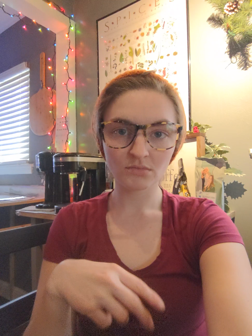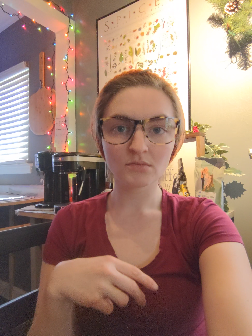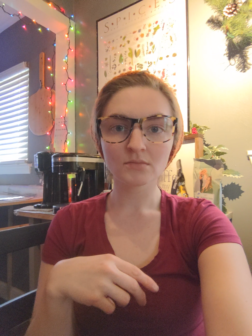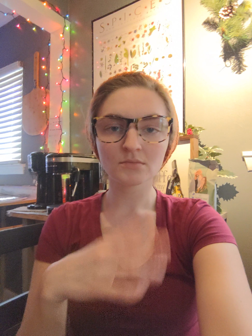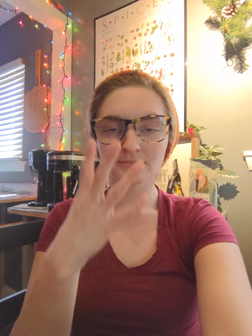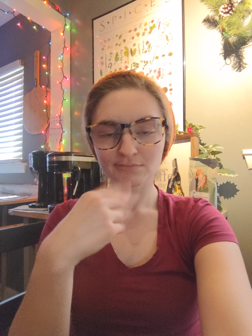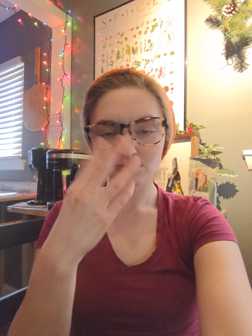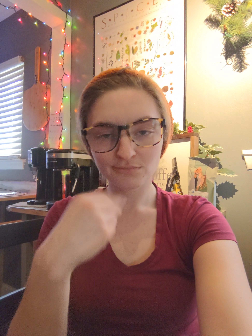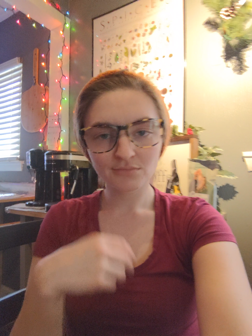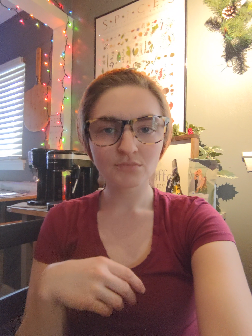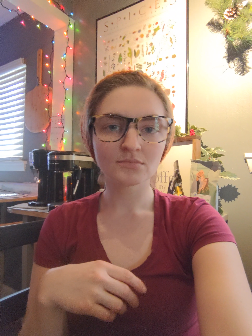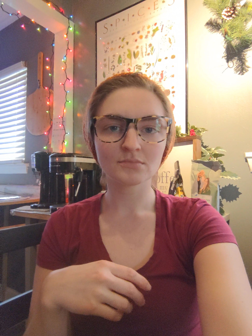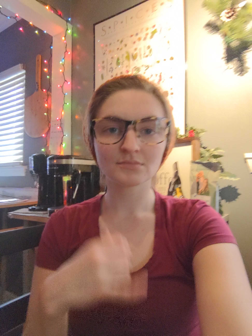sleepy